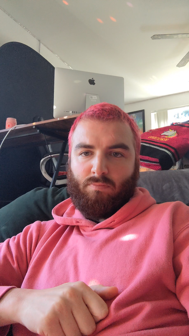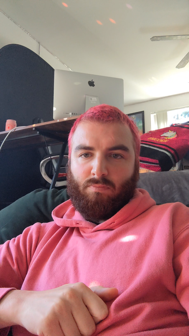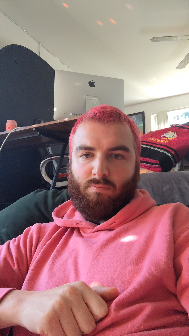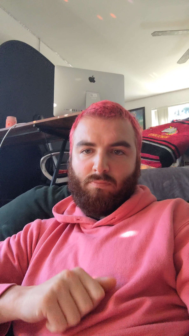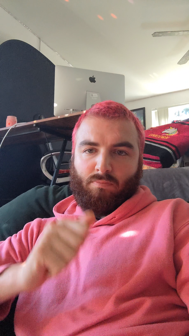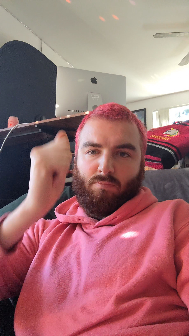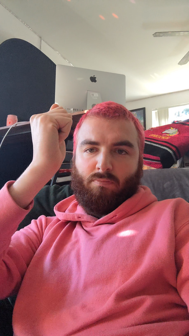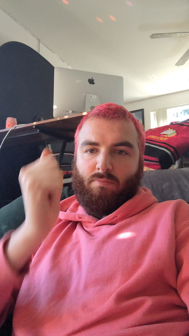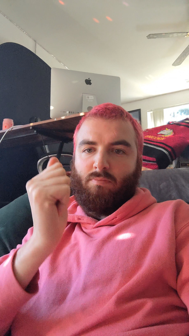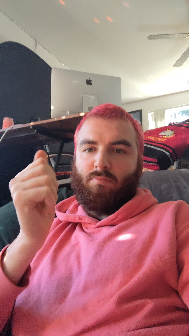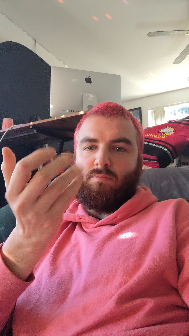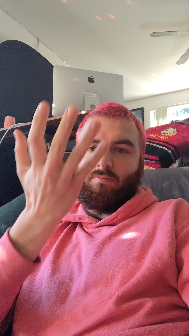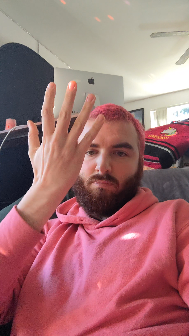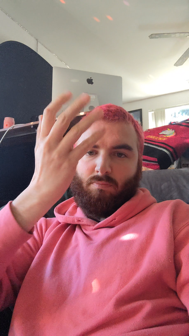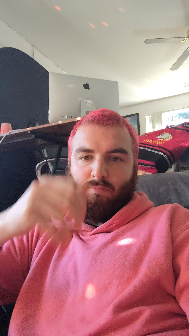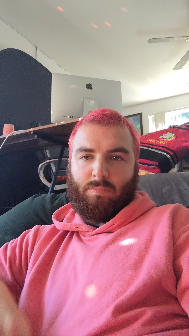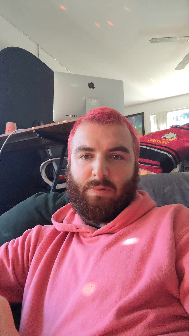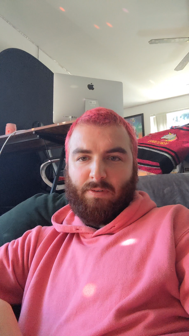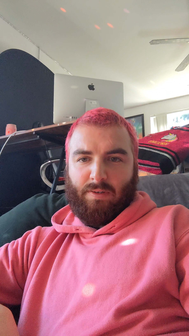gloves